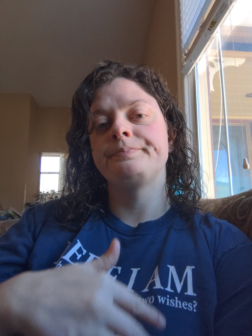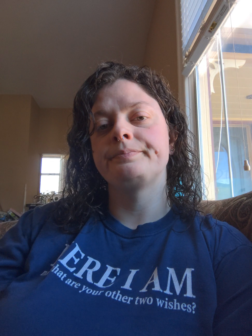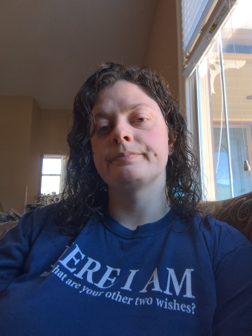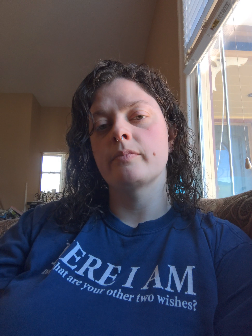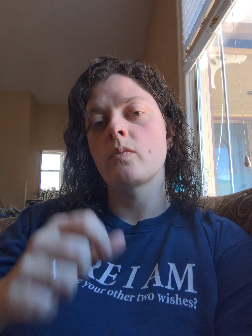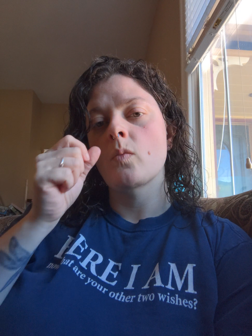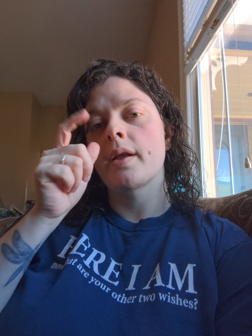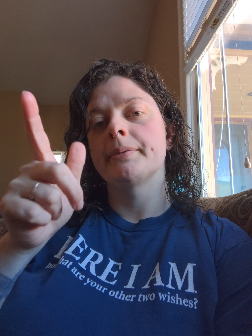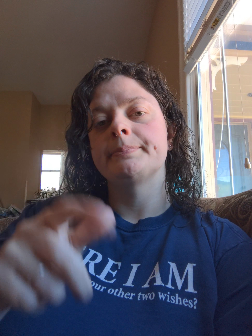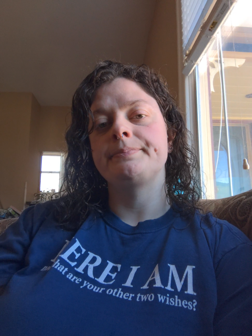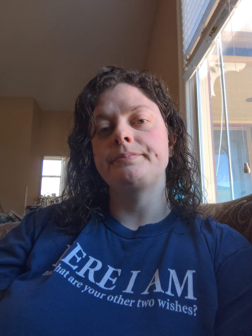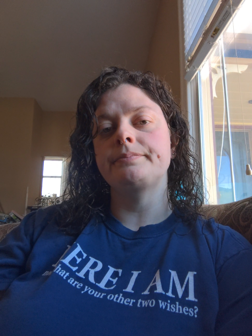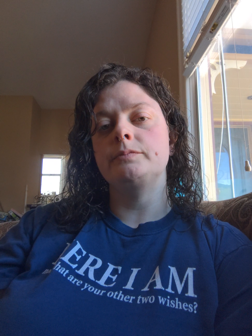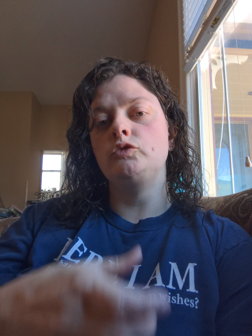wake